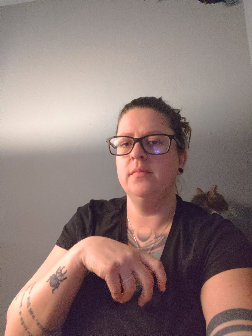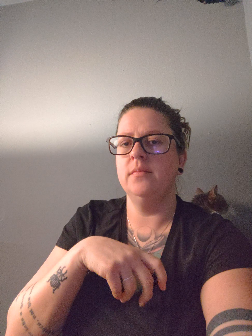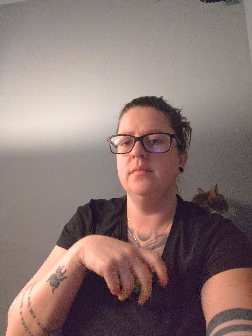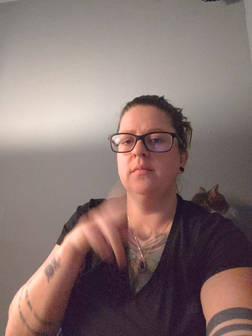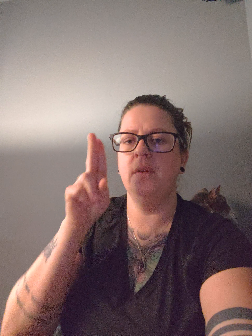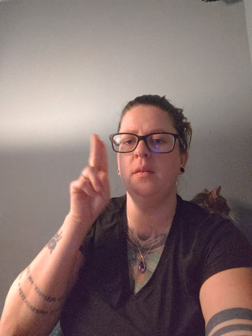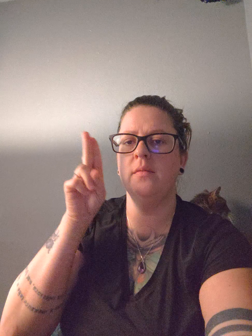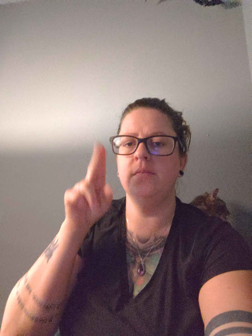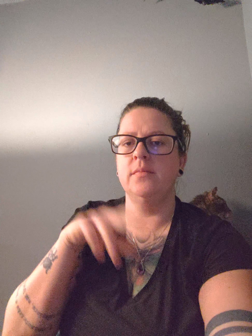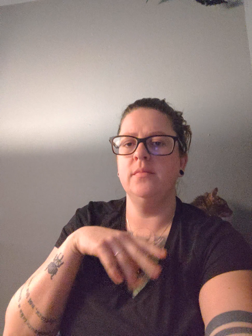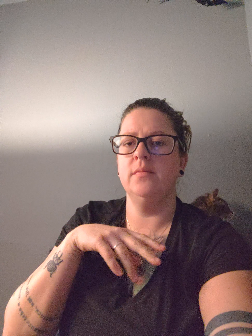uncle